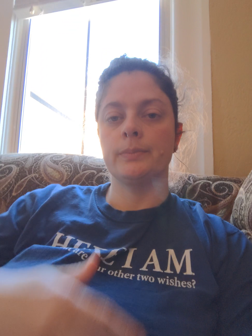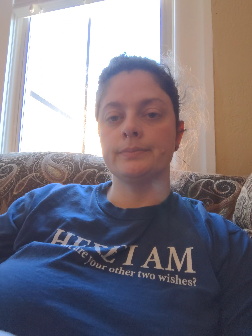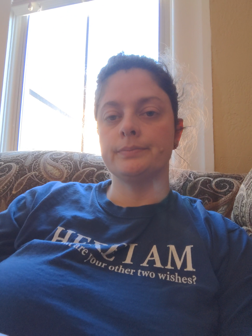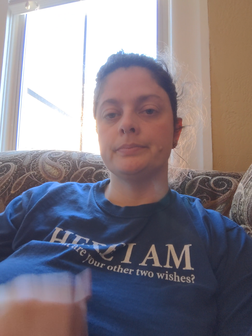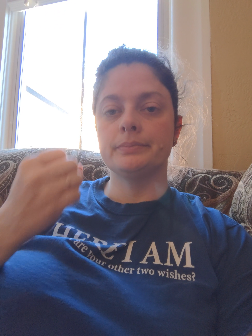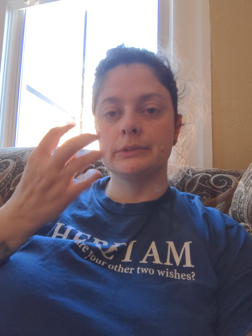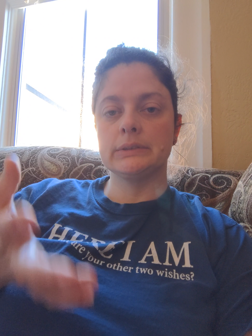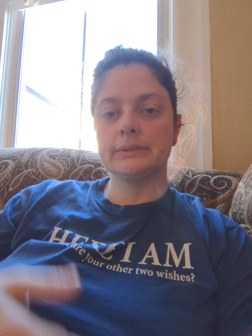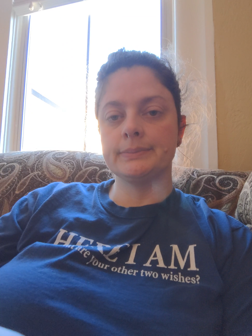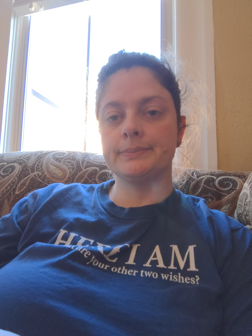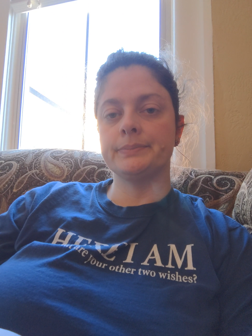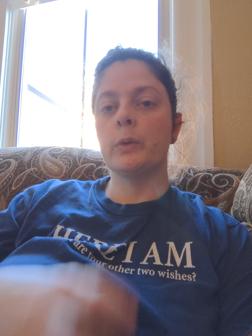many